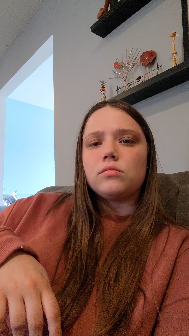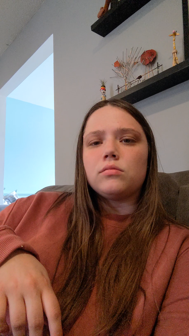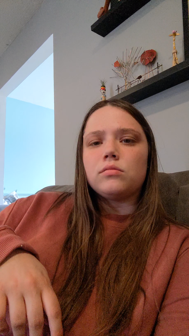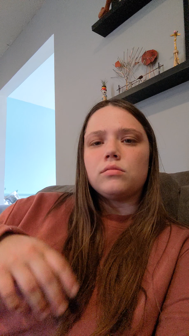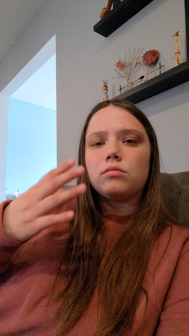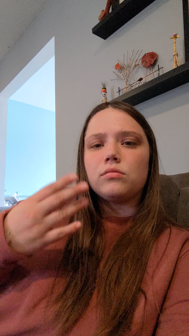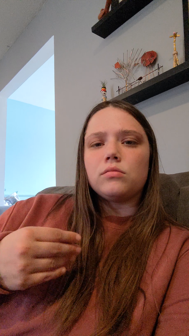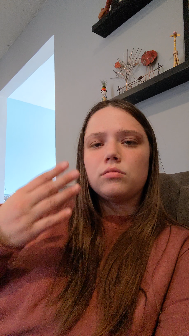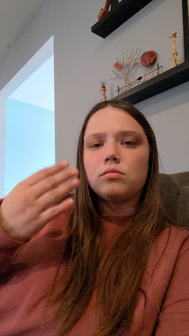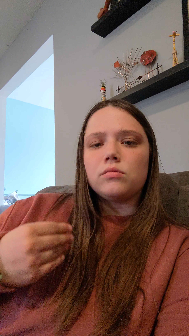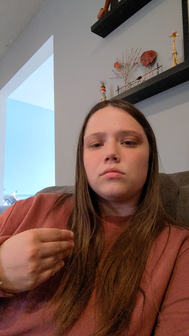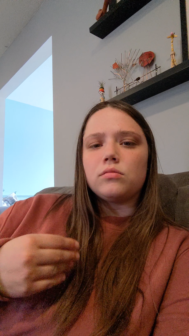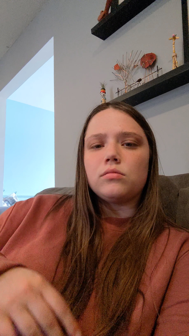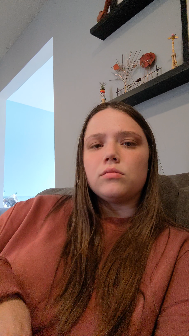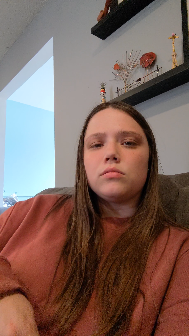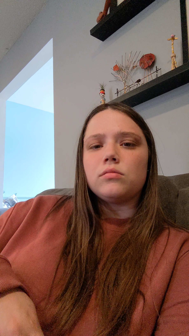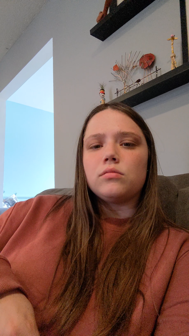gentle